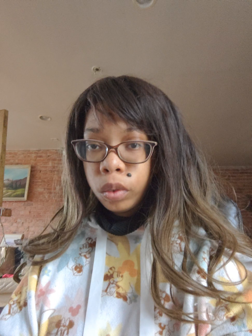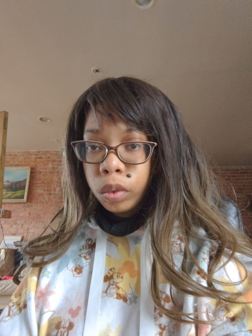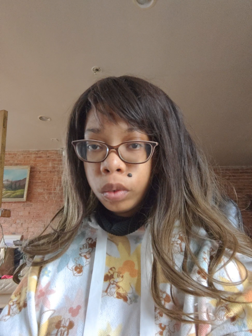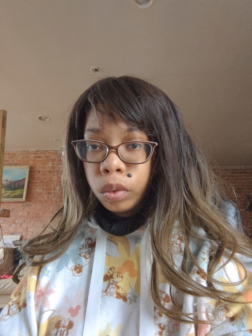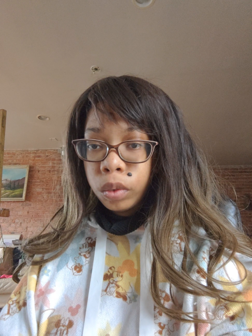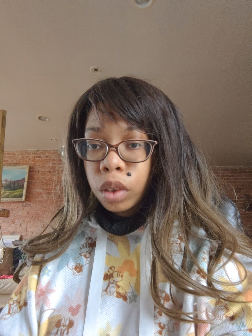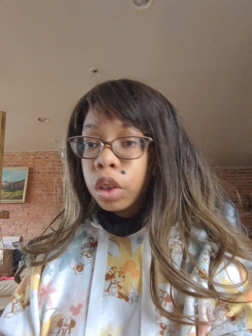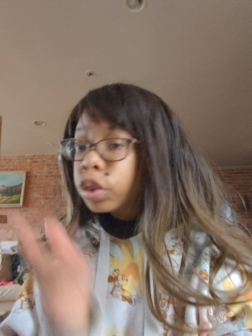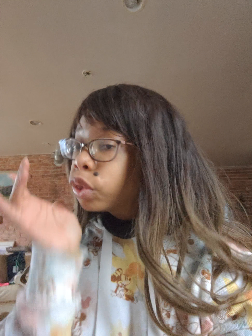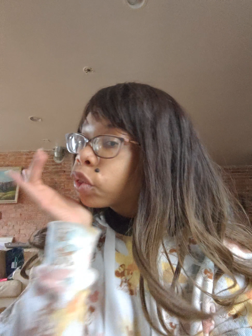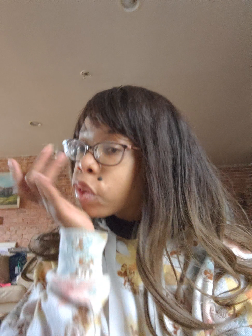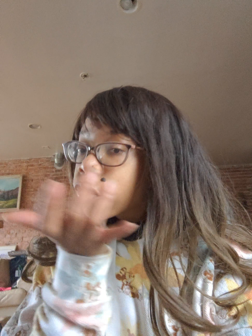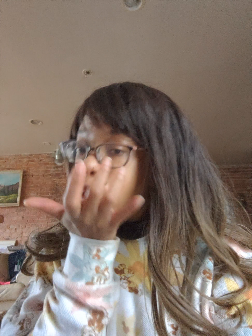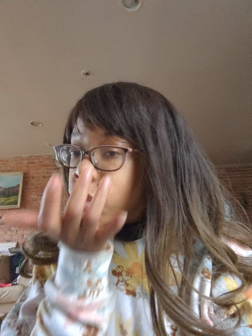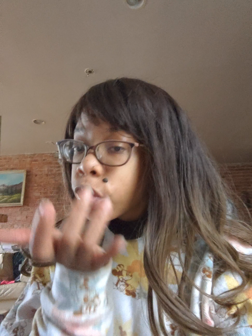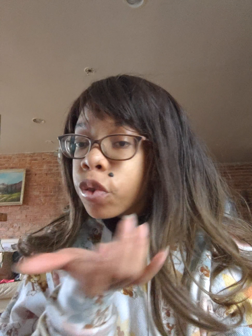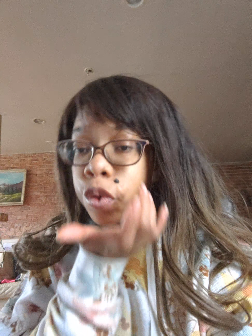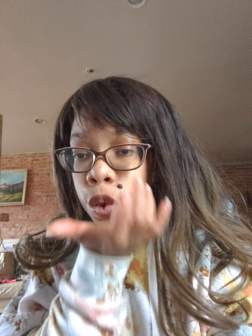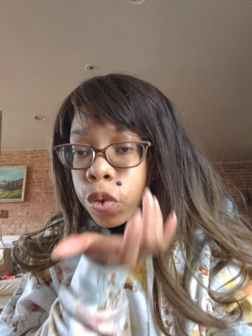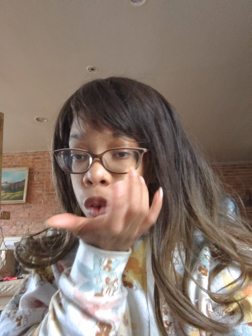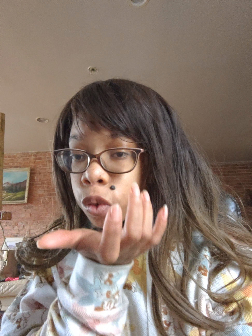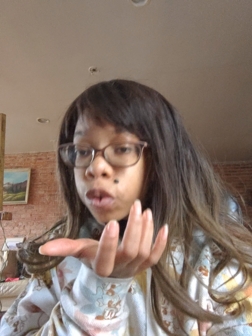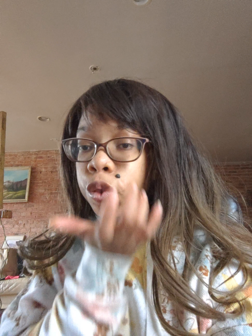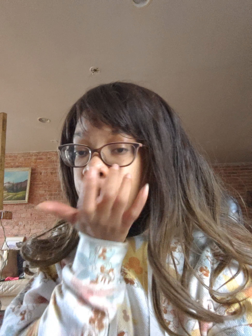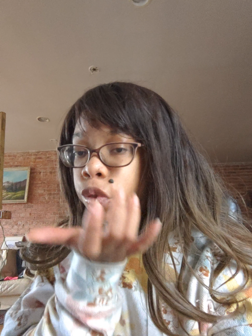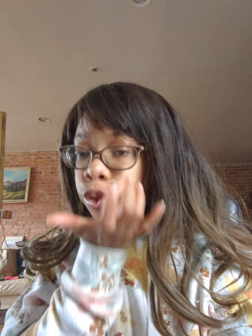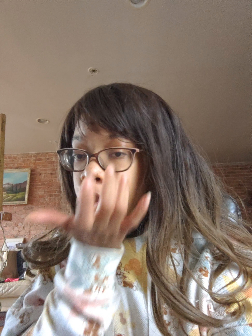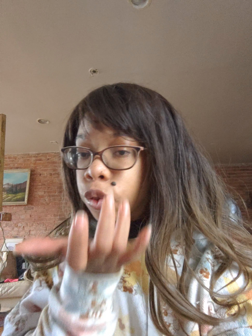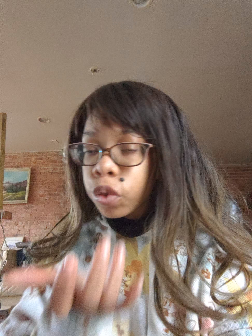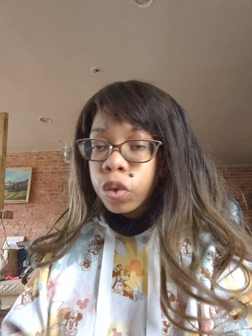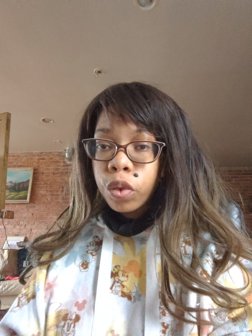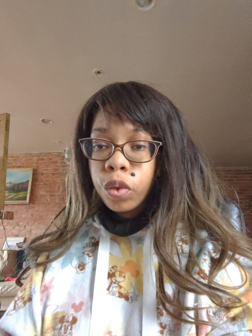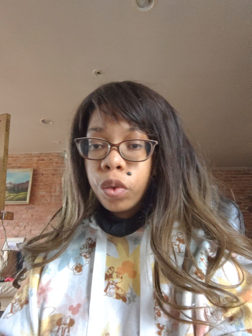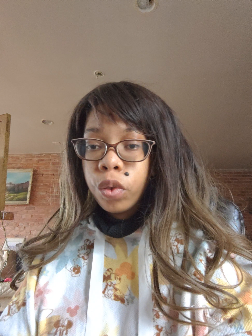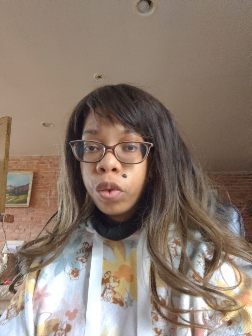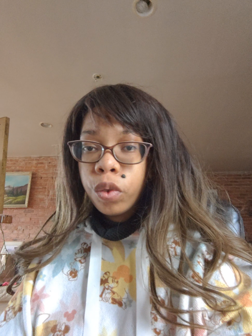grass